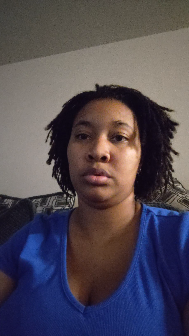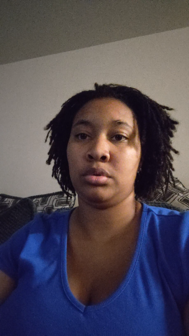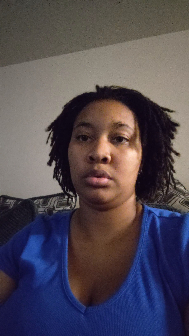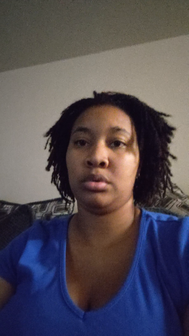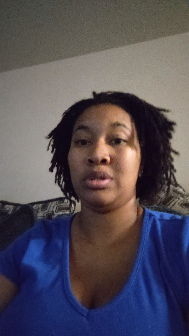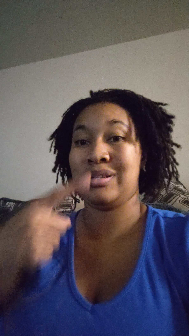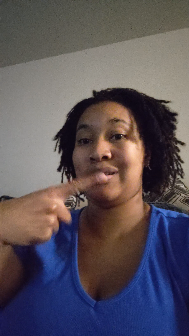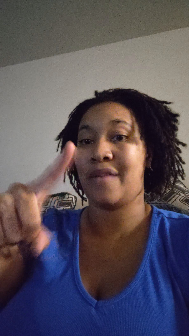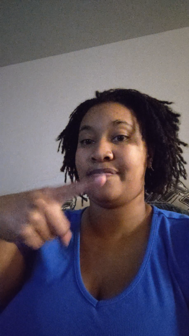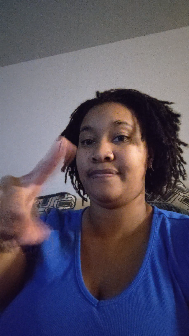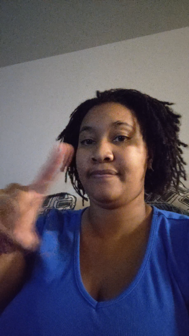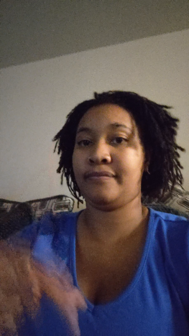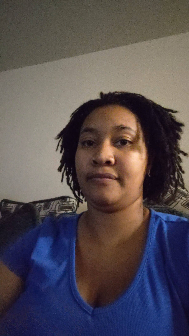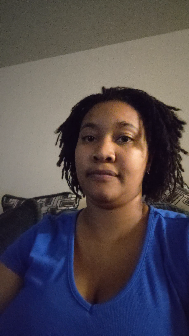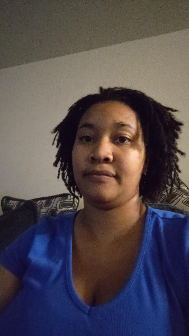knife